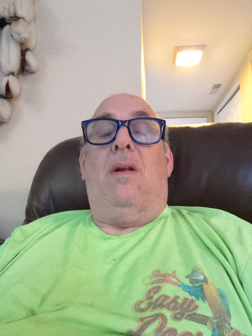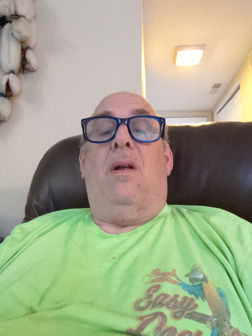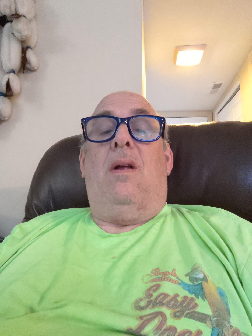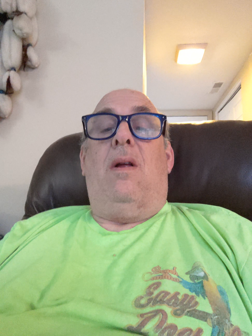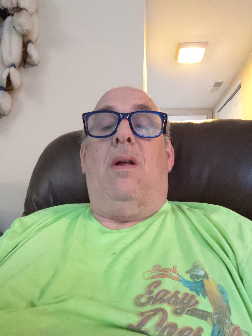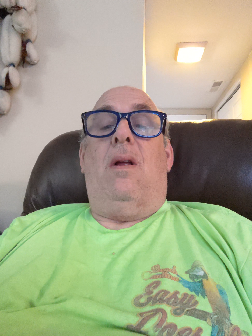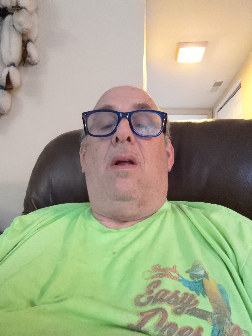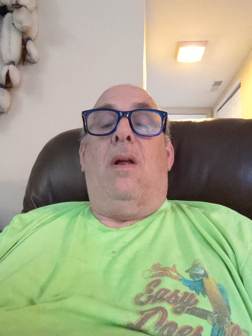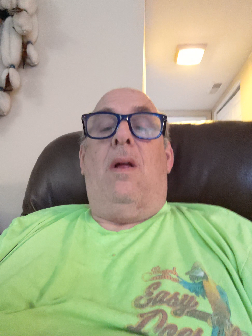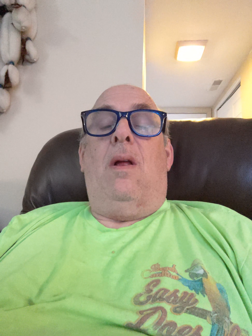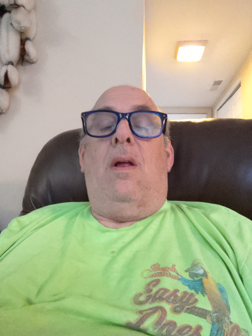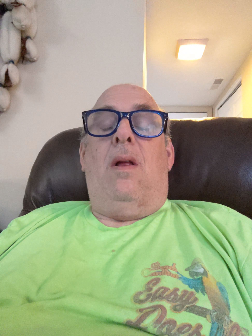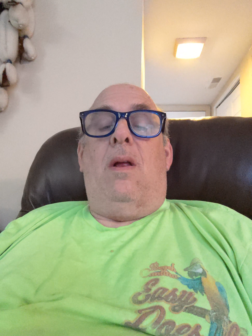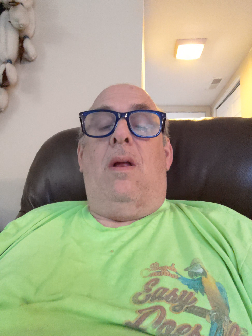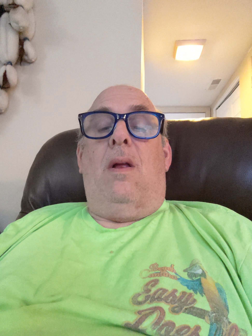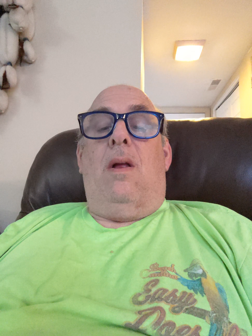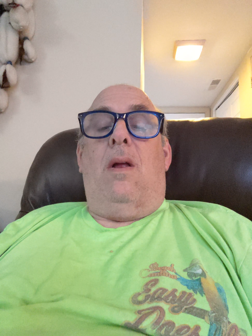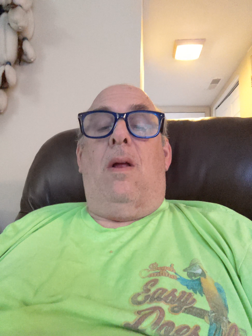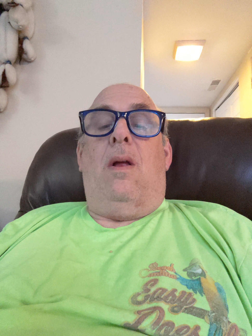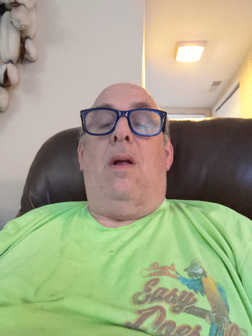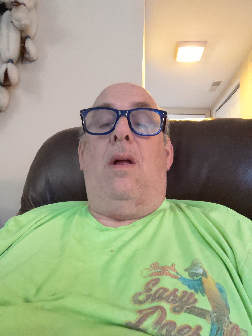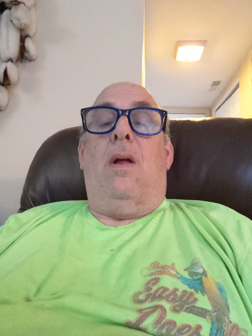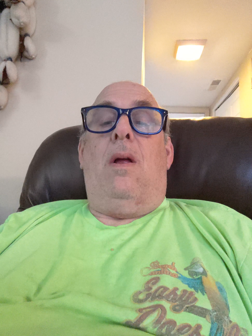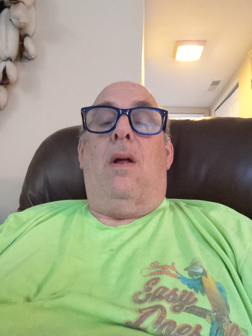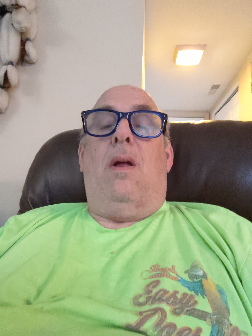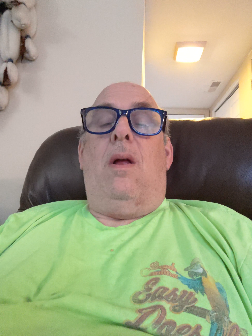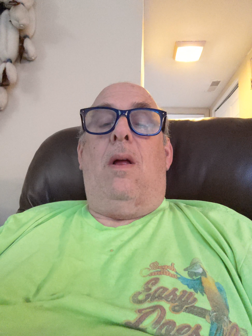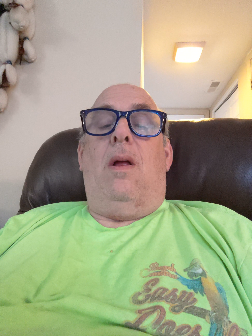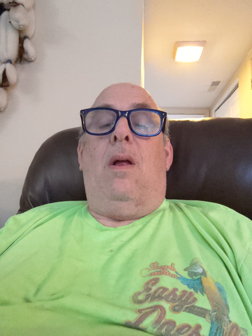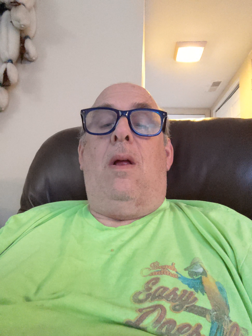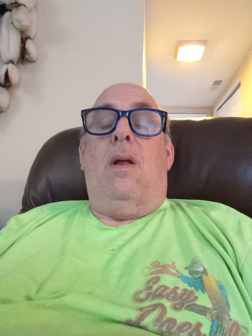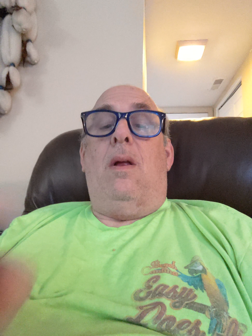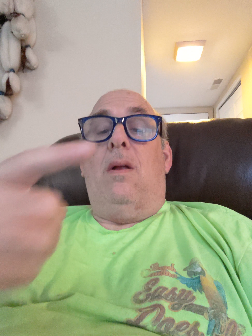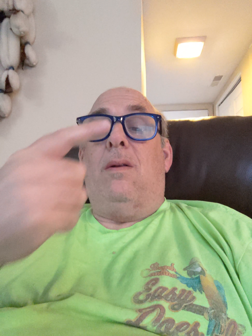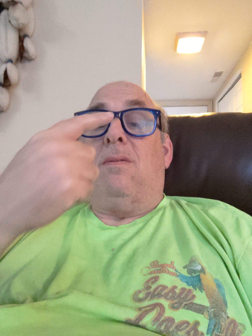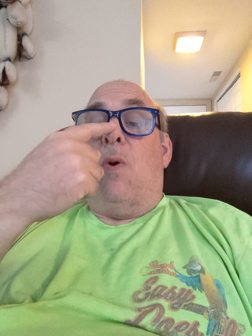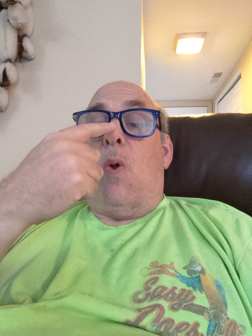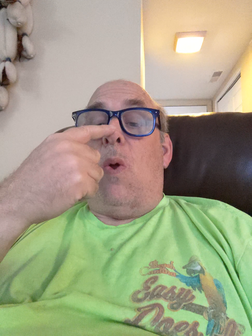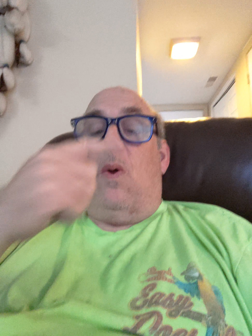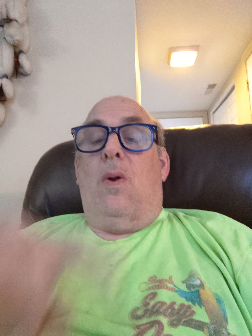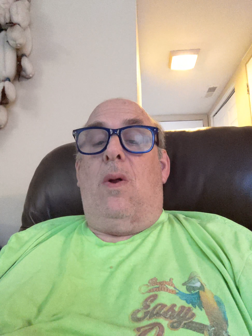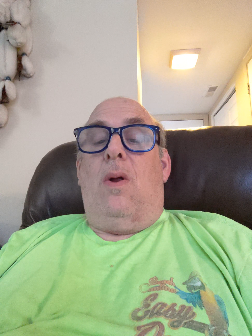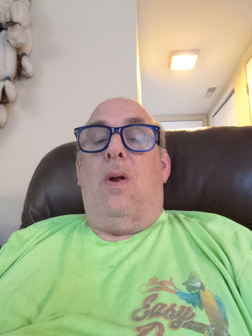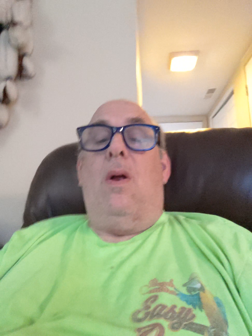nose